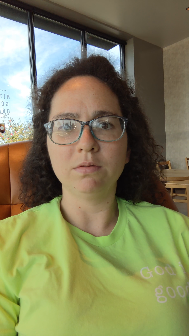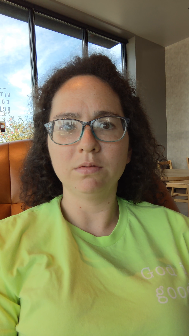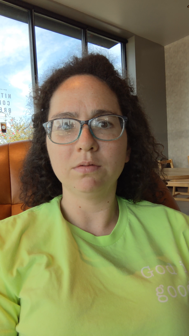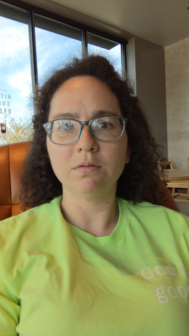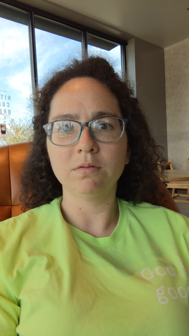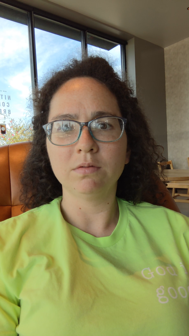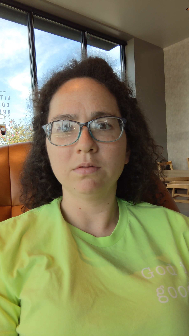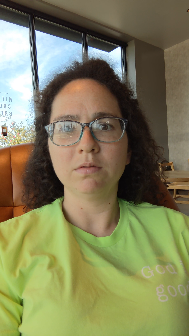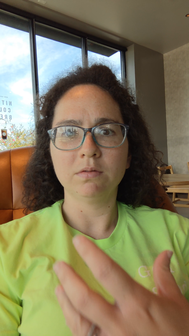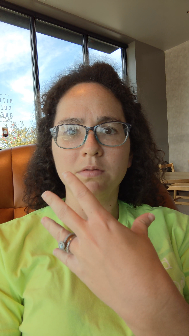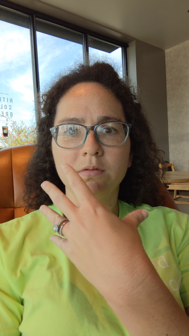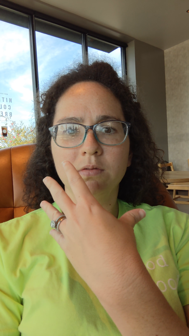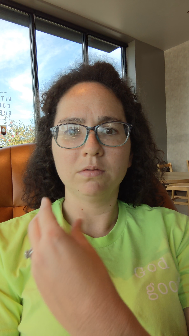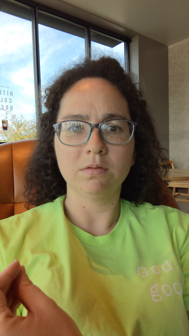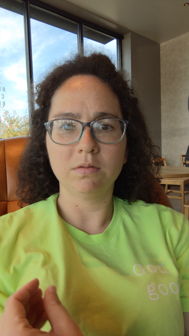poor